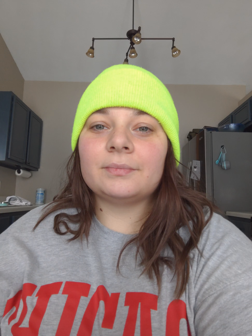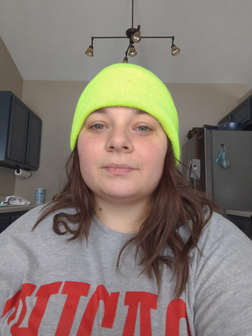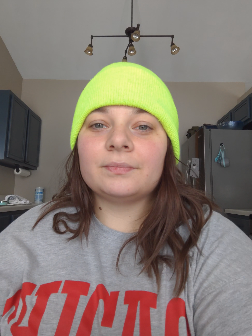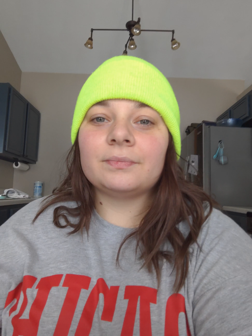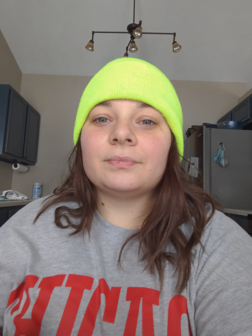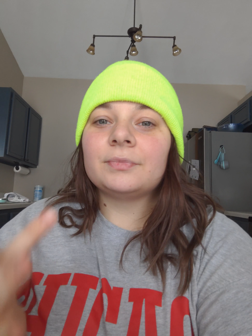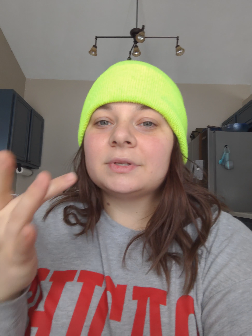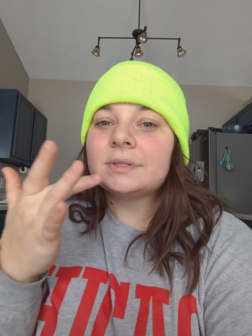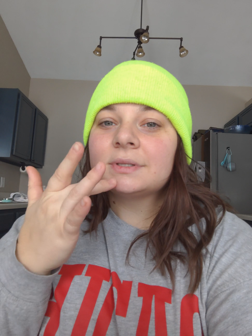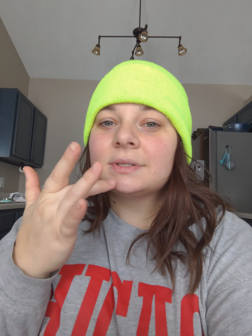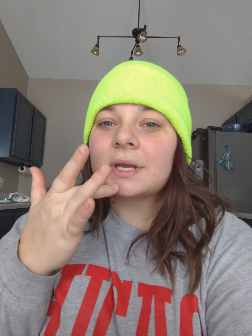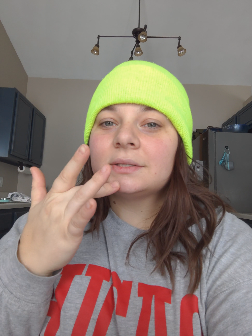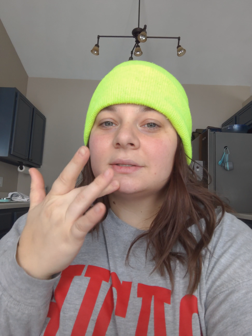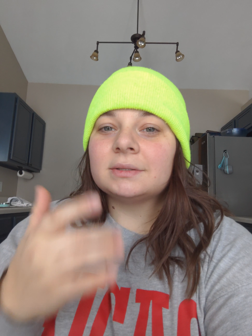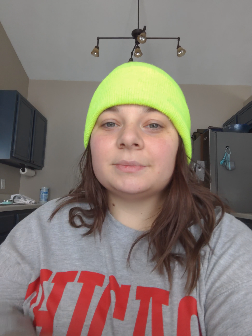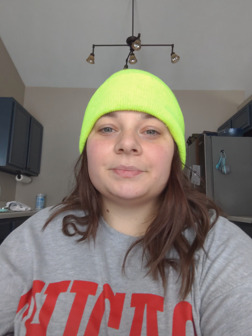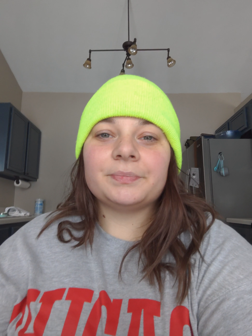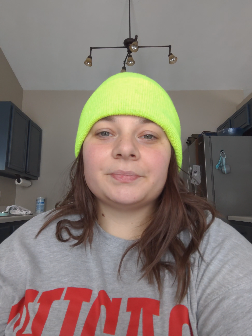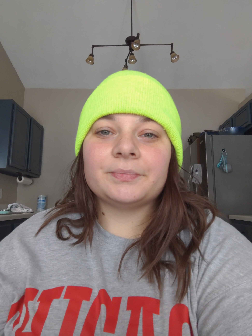taste